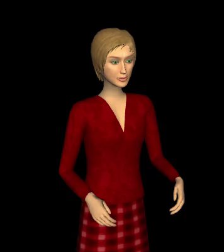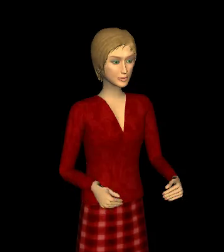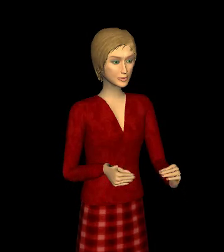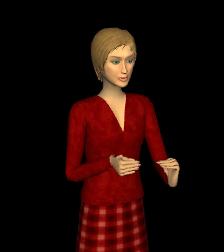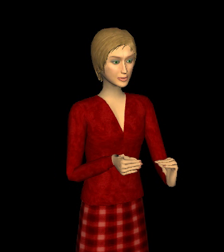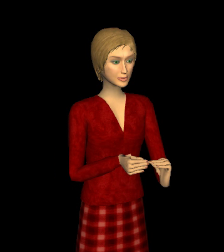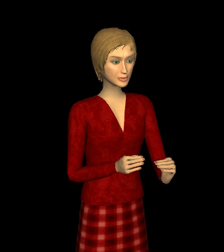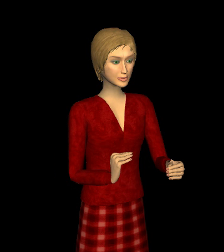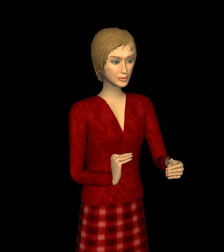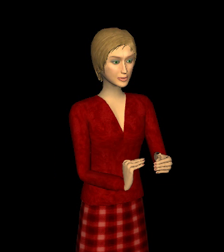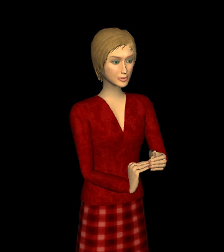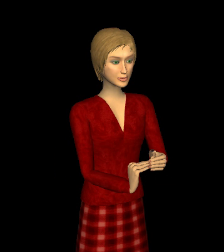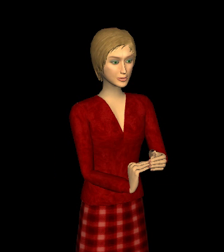مشكلة